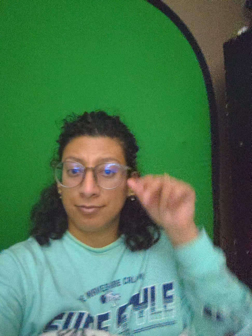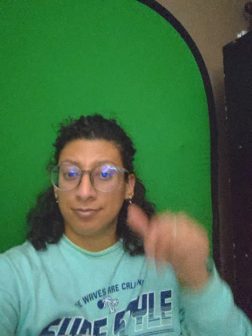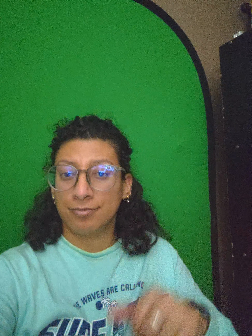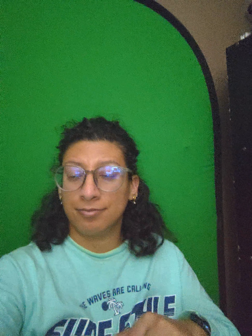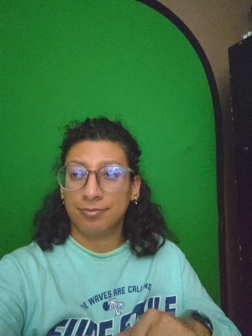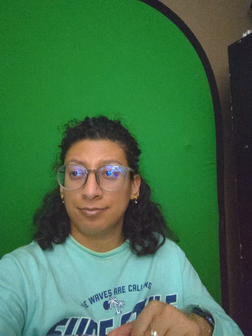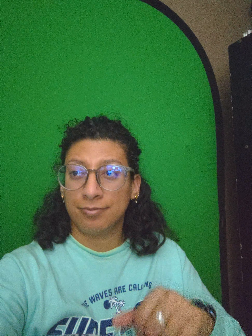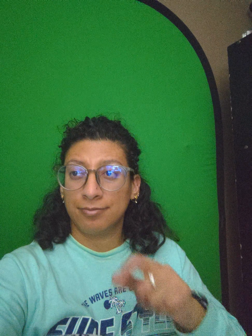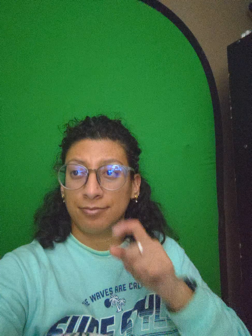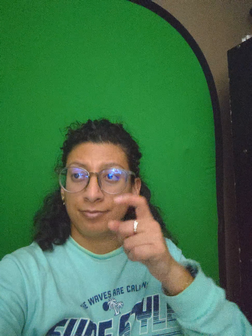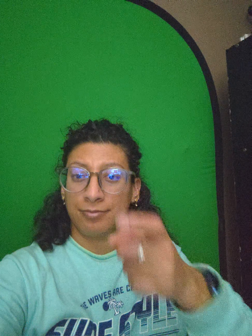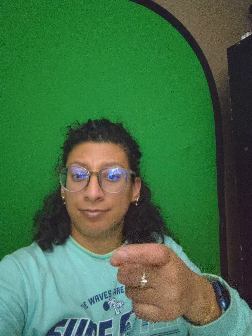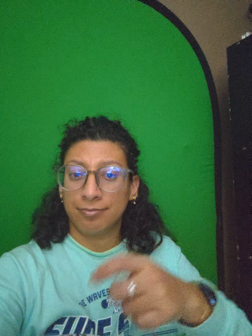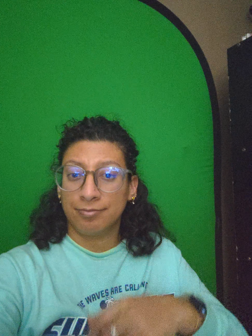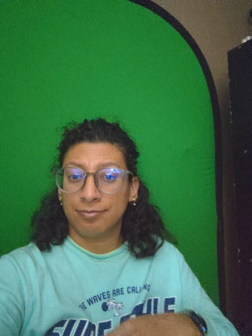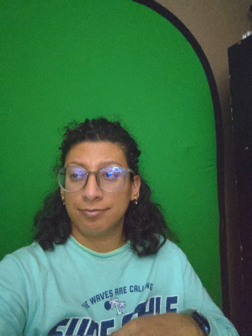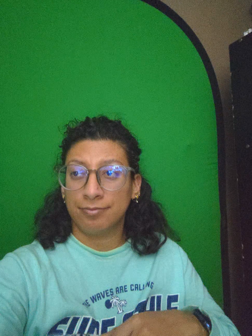gift